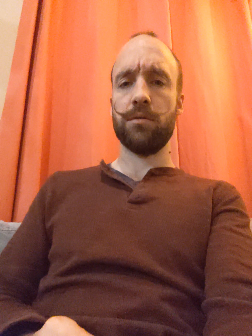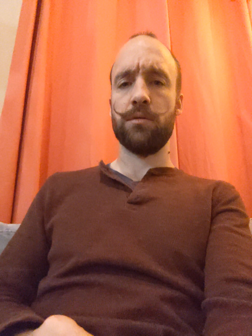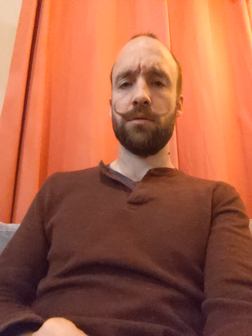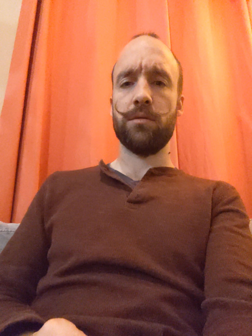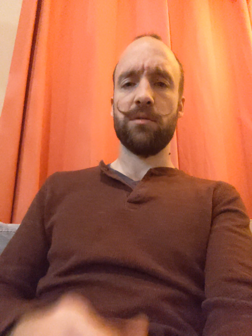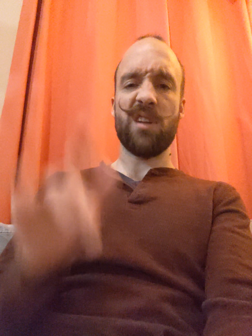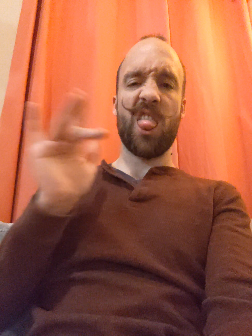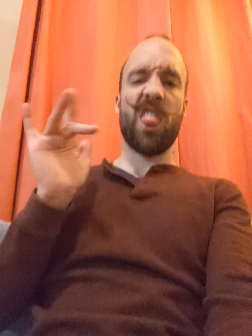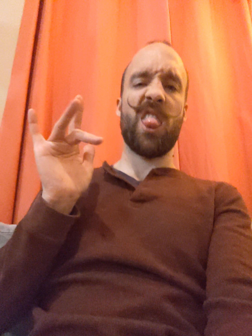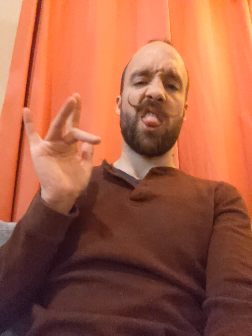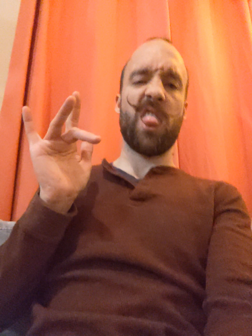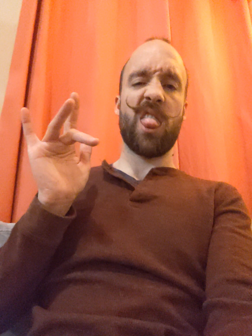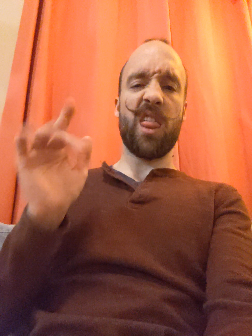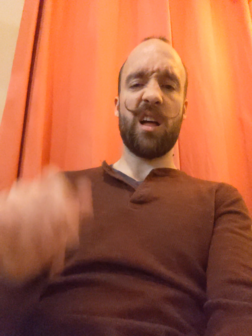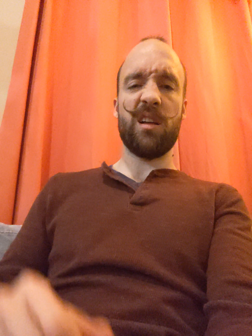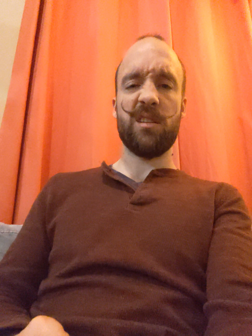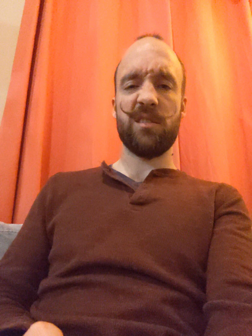yucky